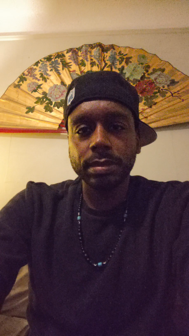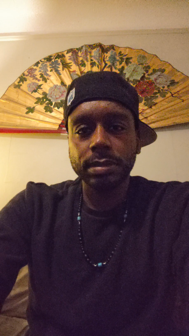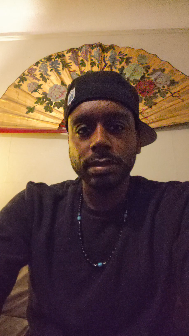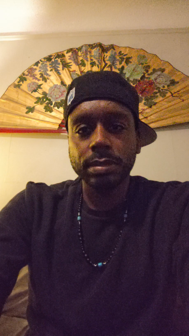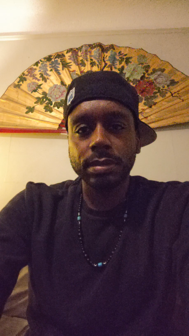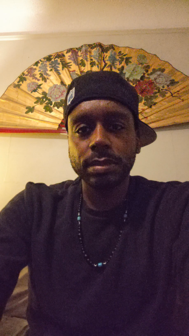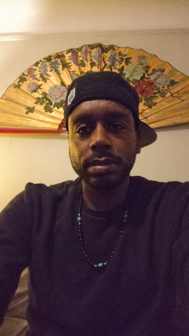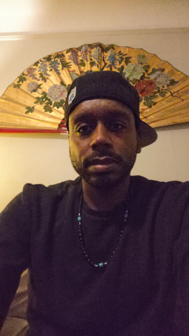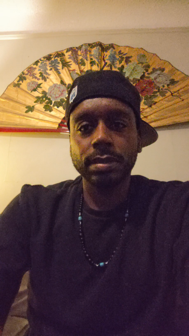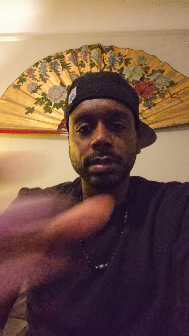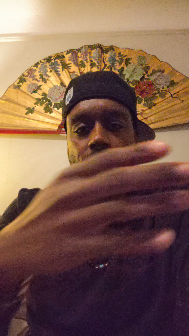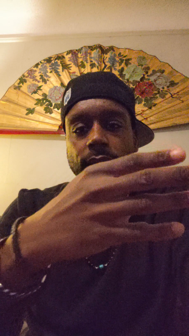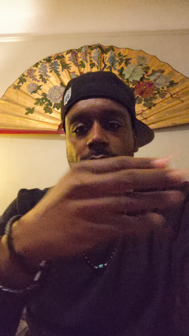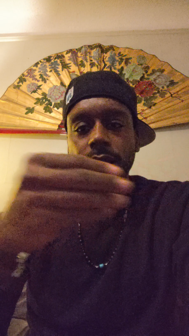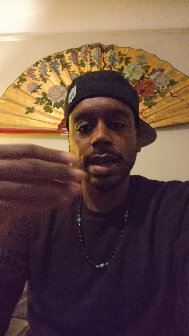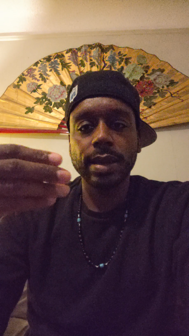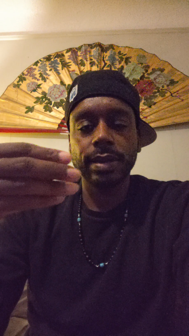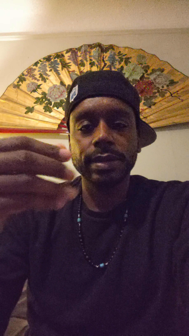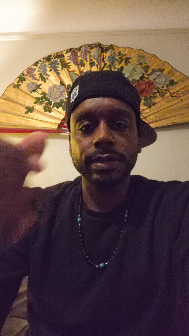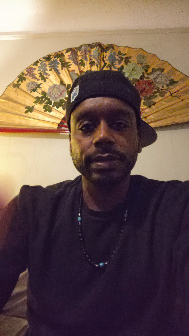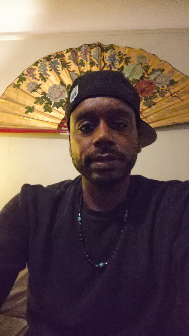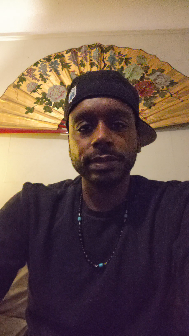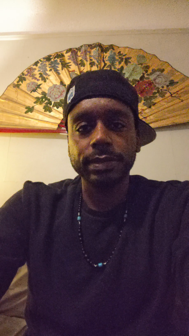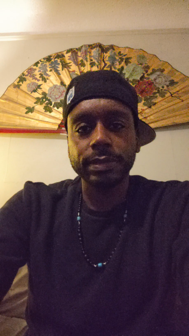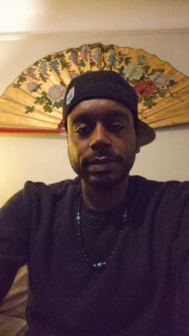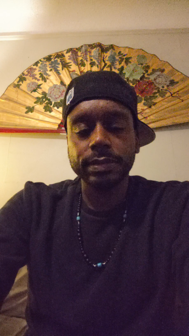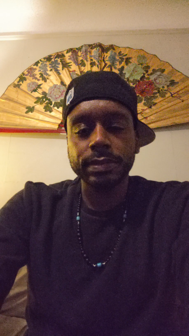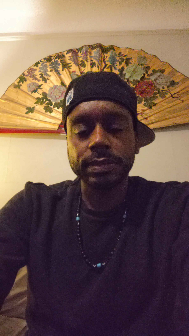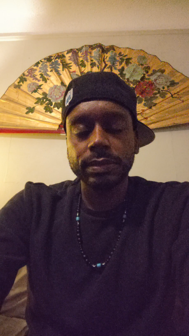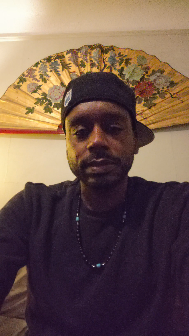and